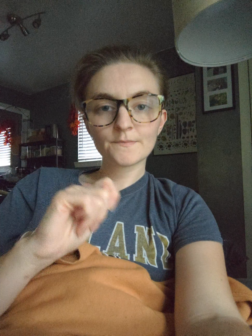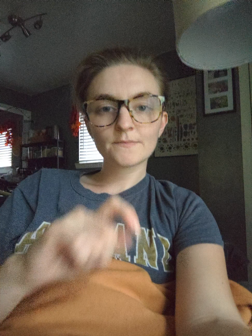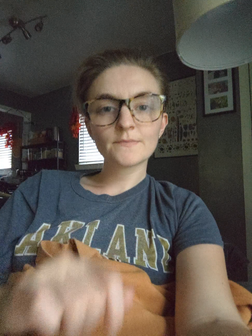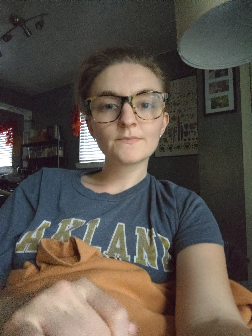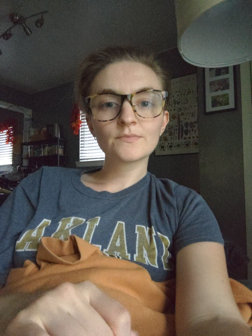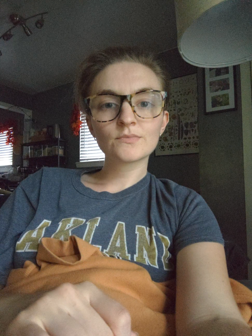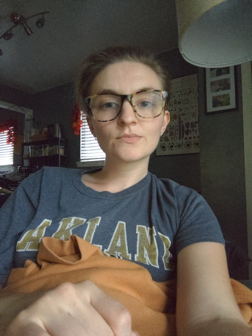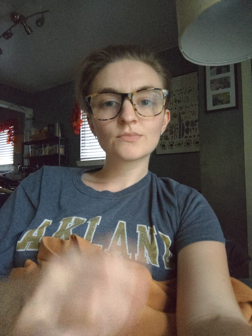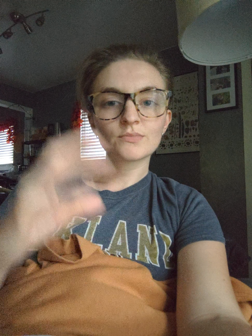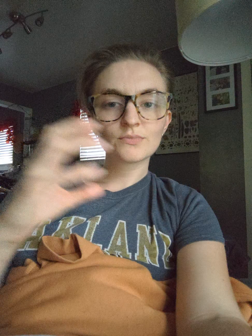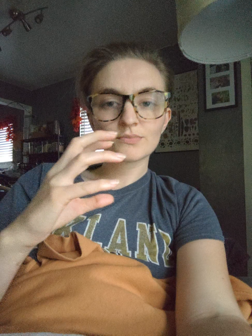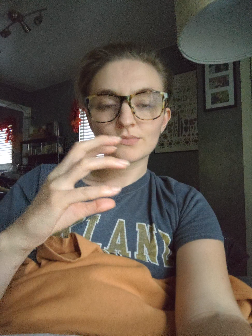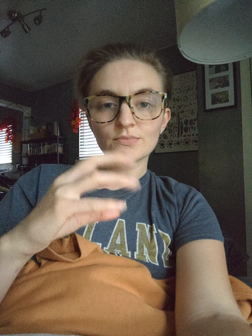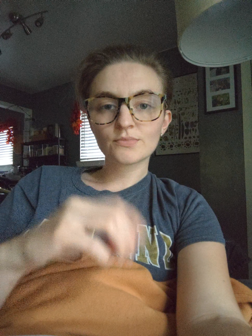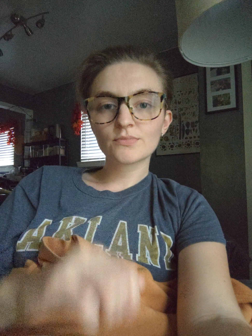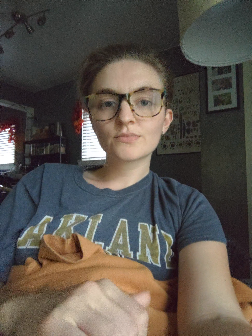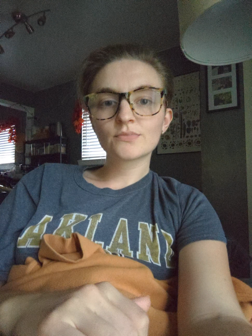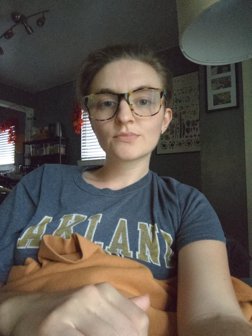ball